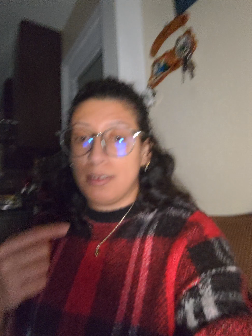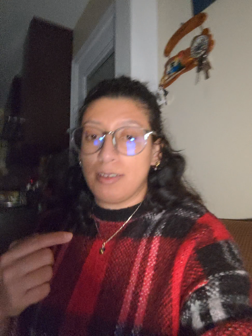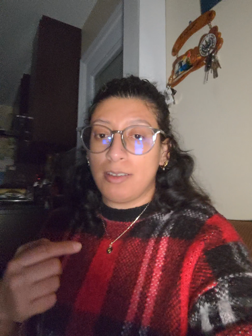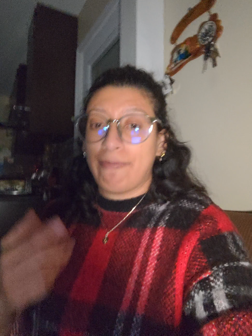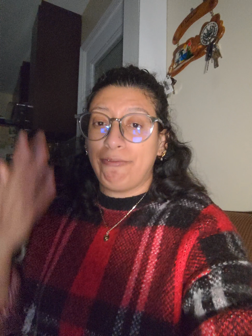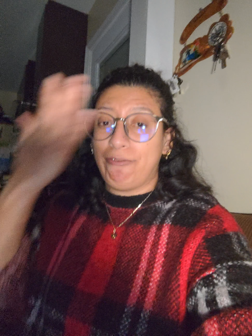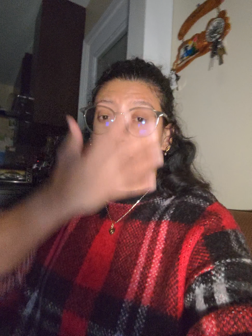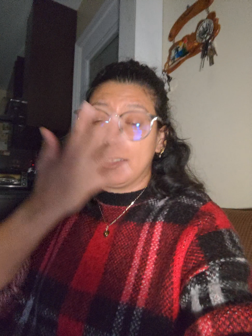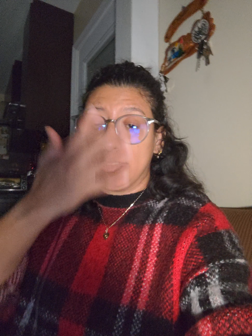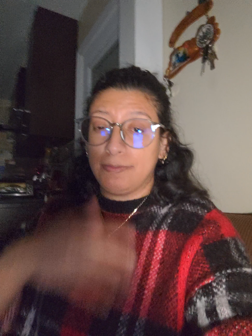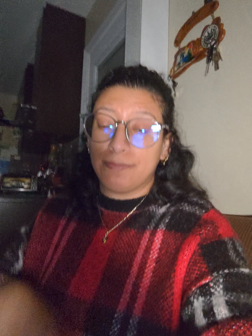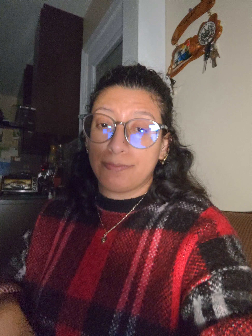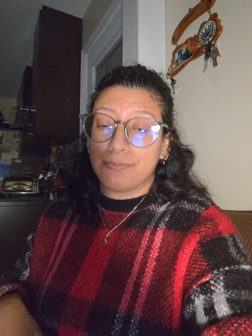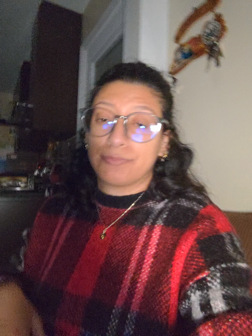face